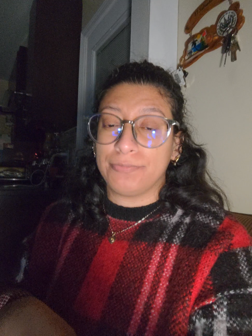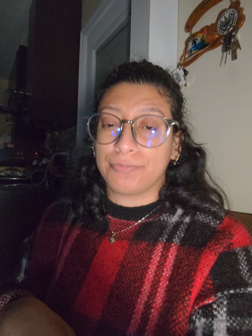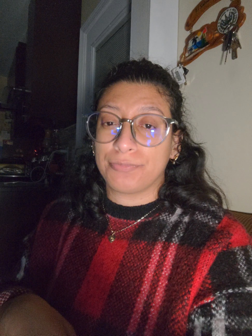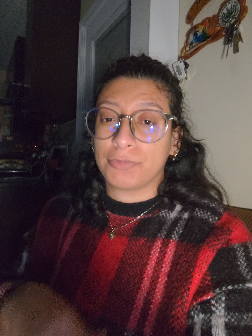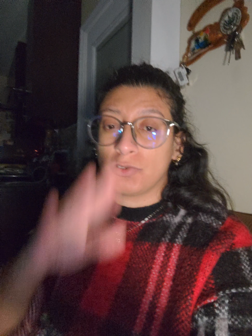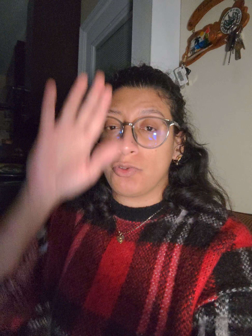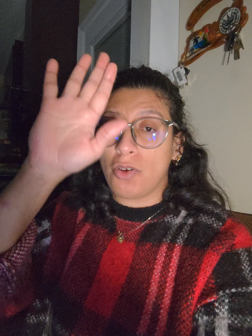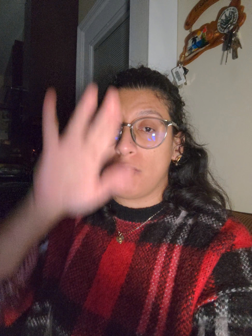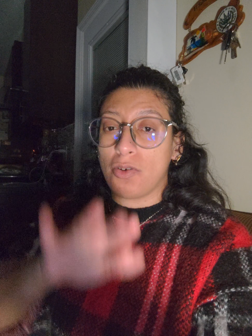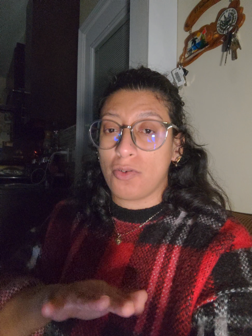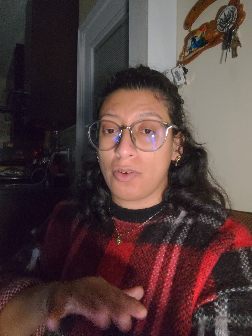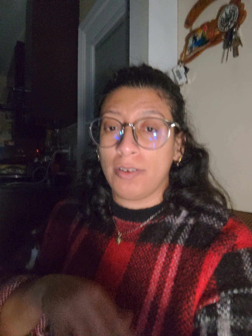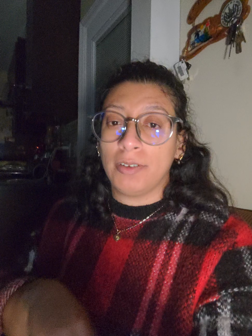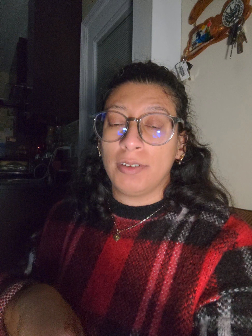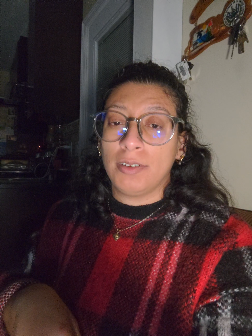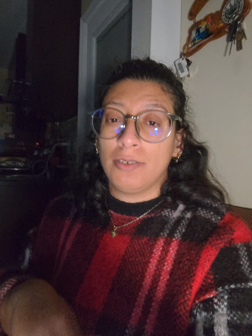snow